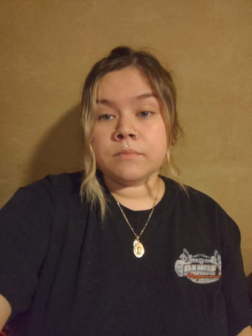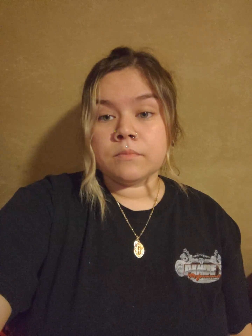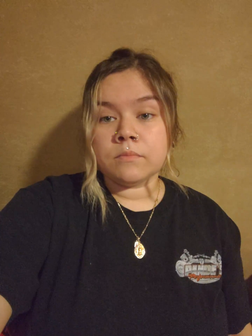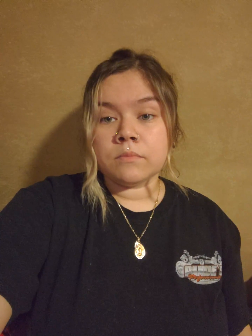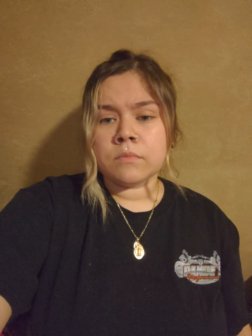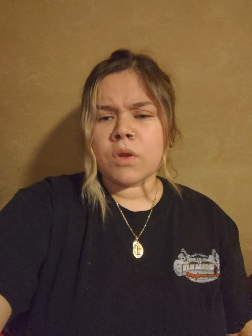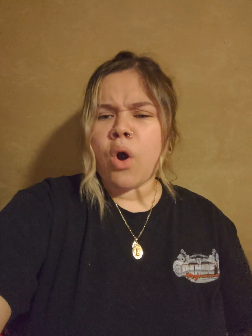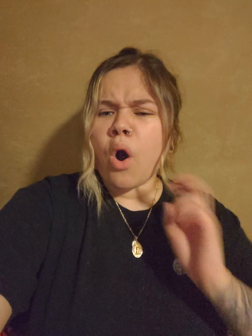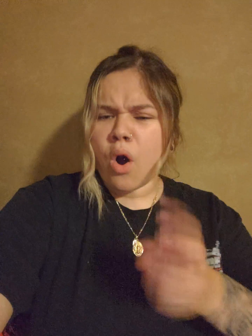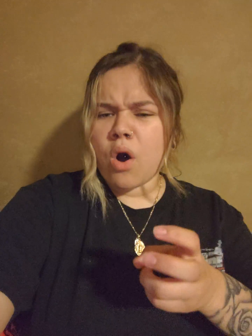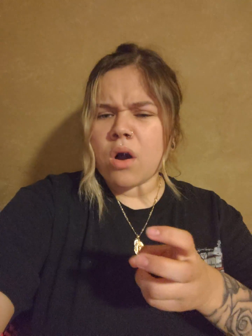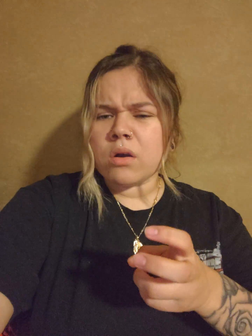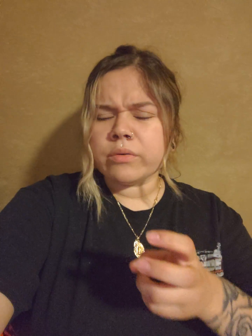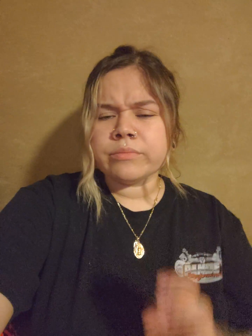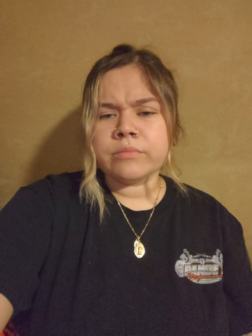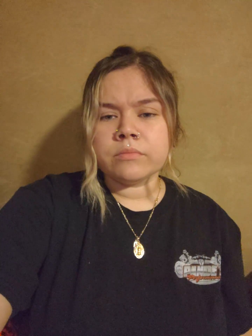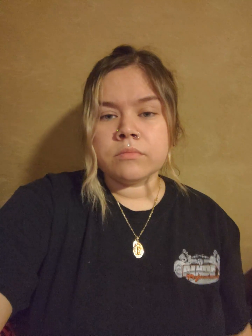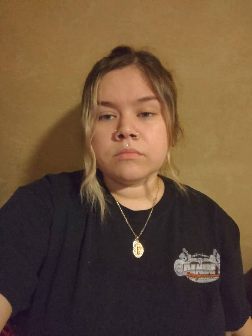hard